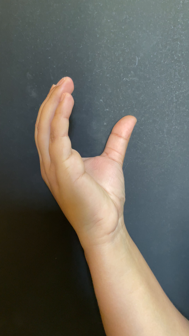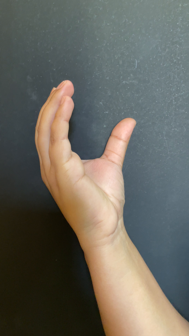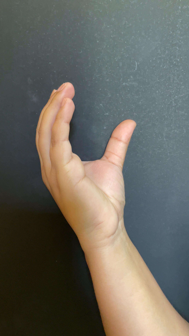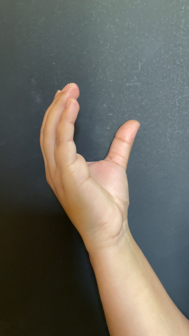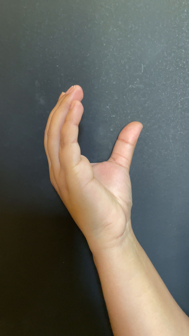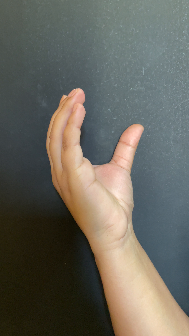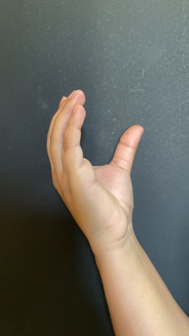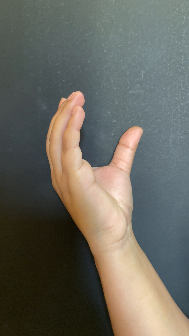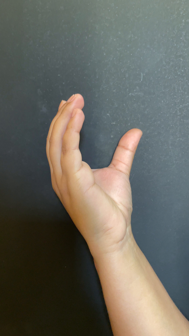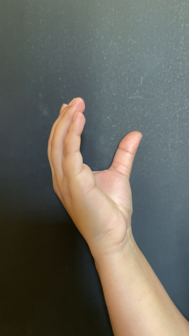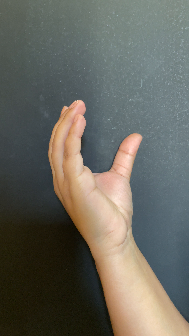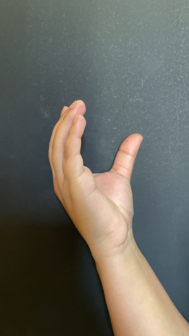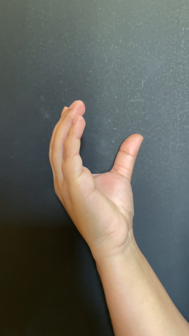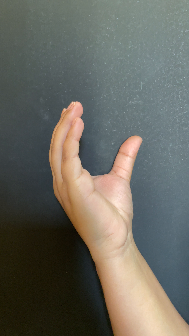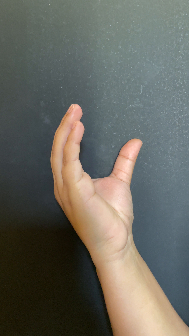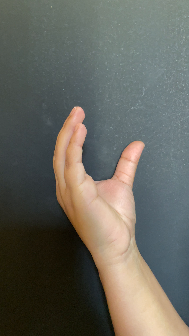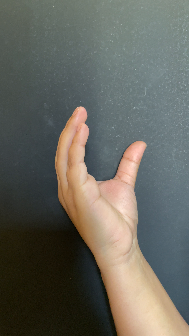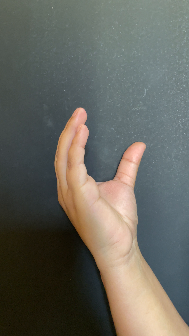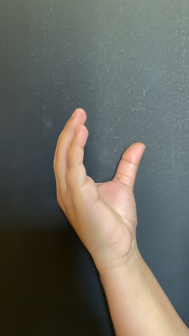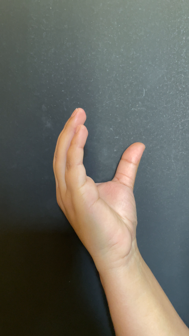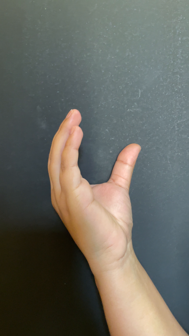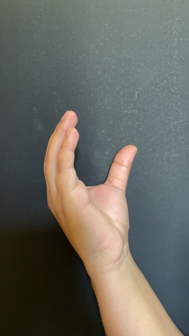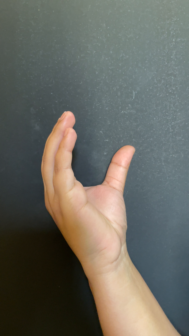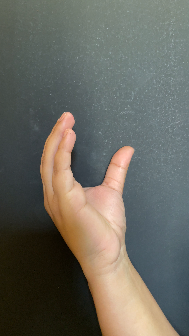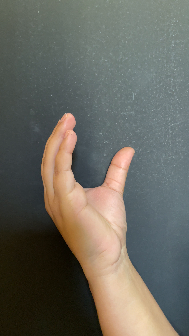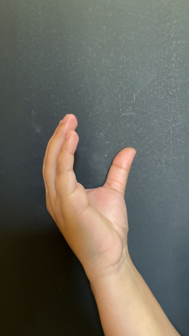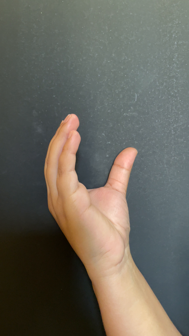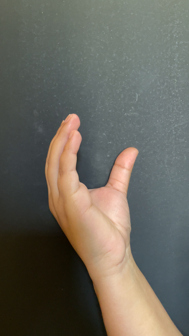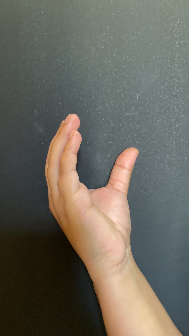य